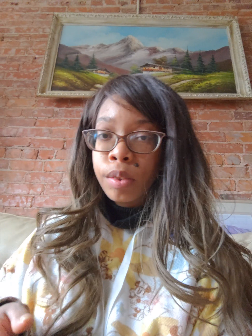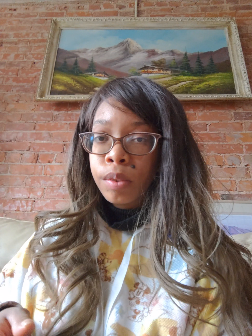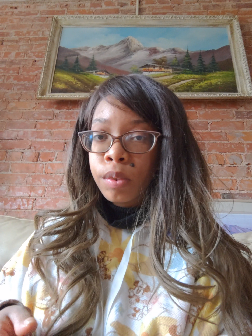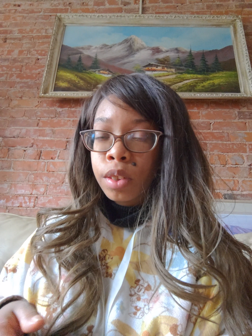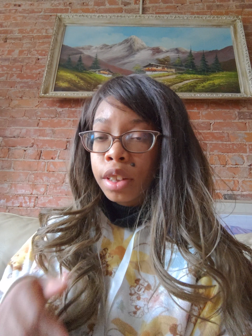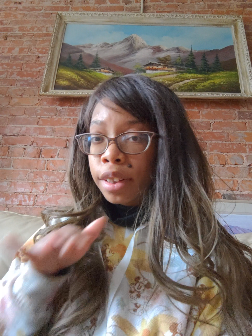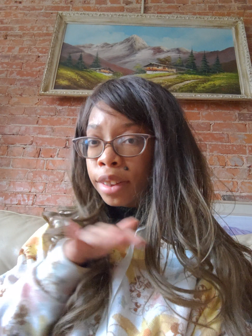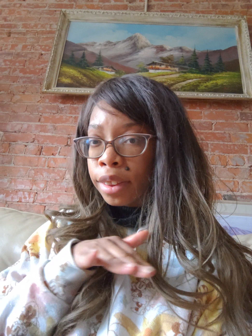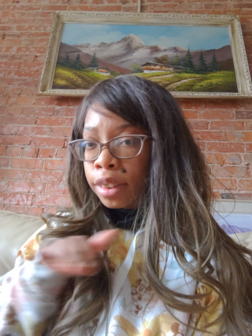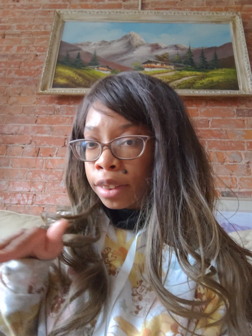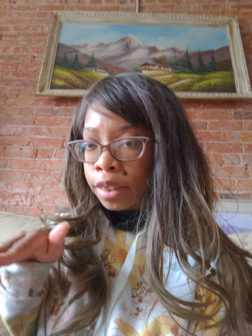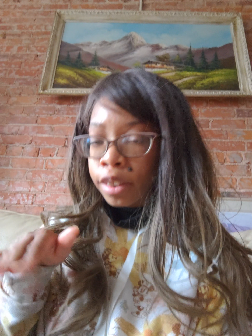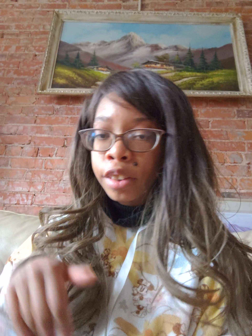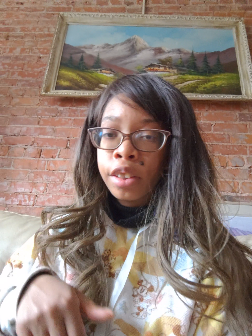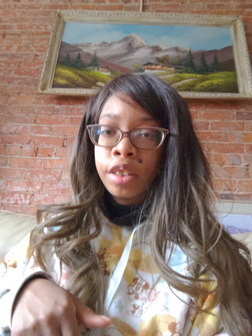clean